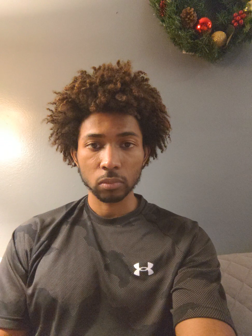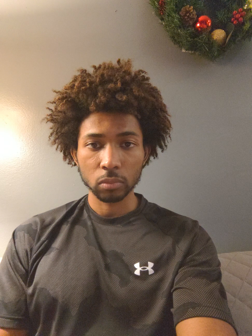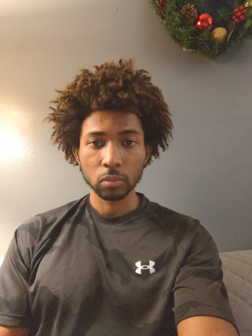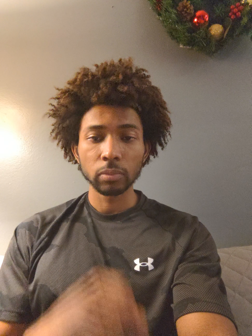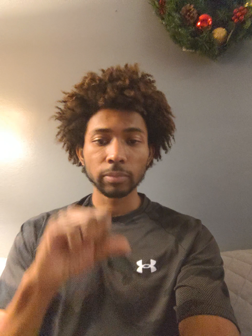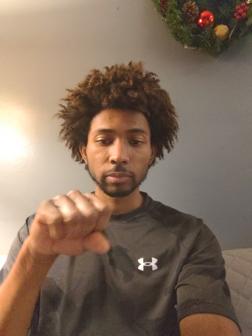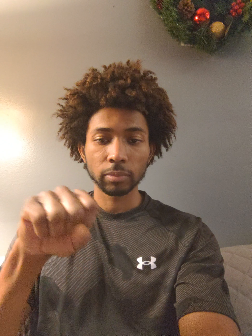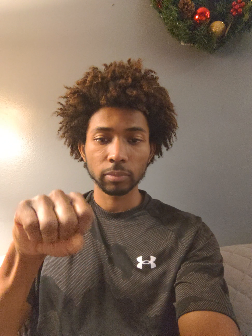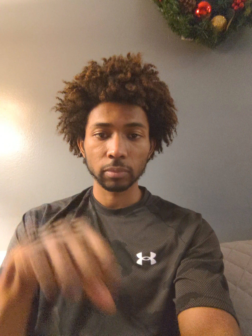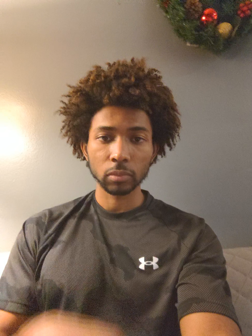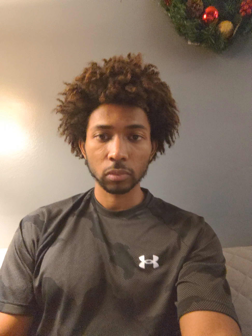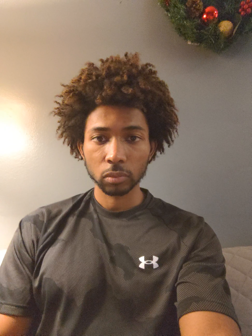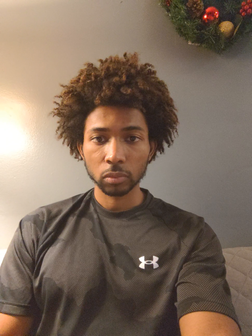yes